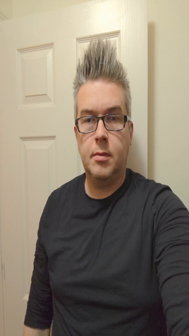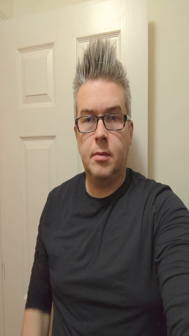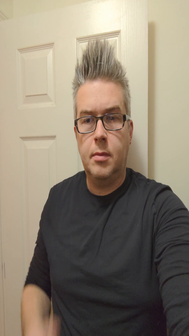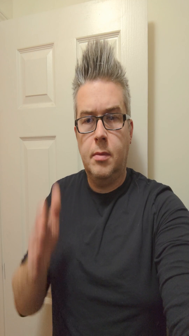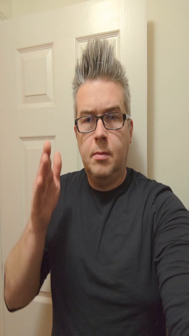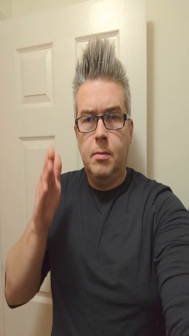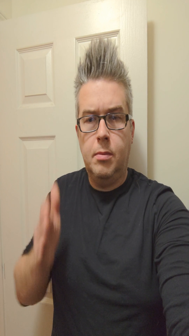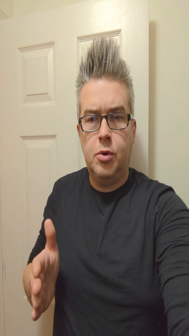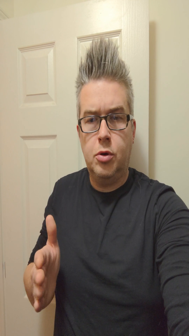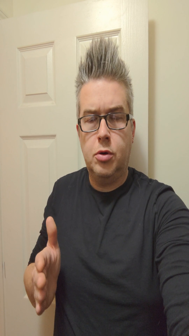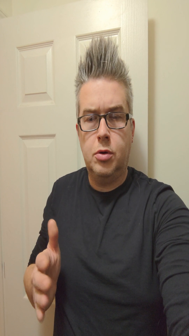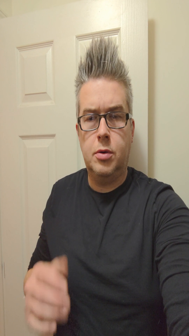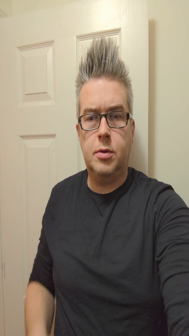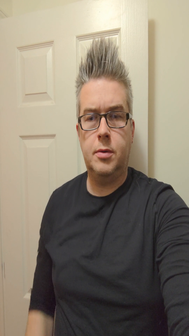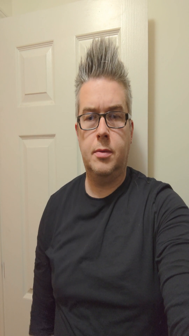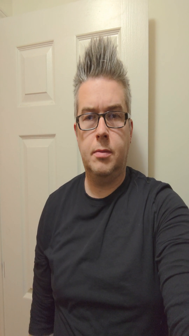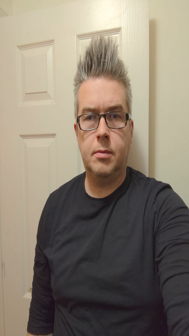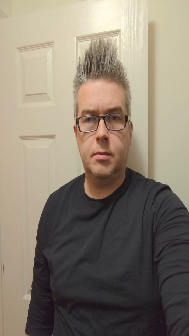person